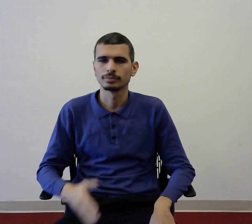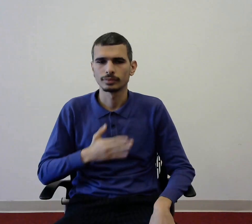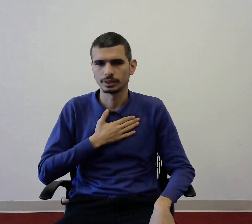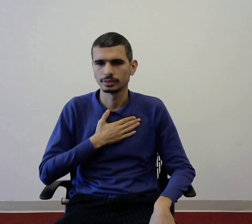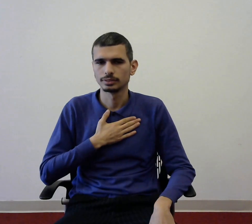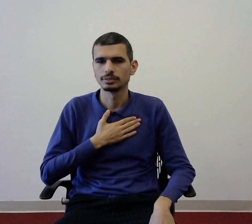mən